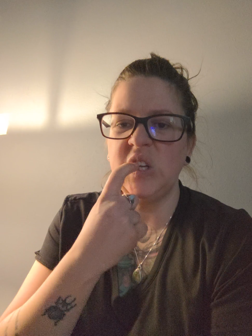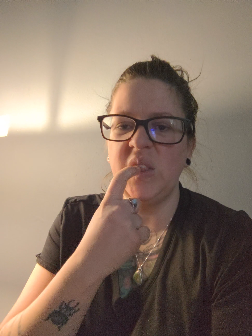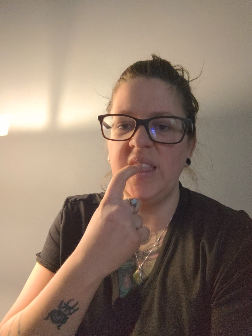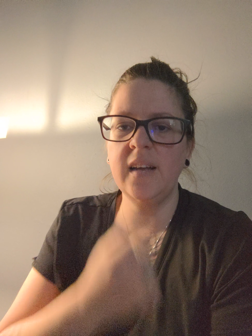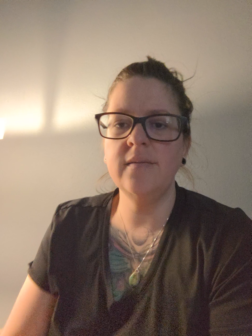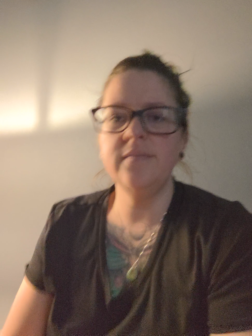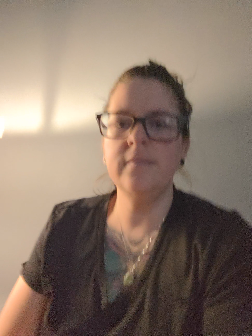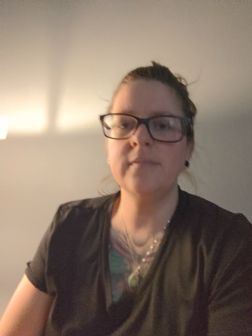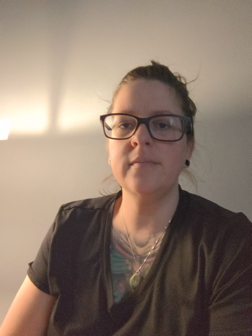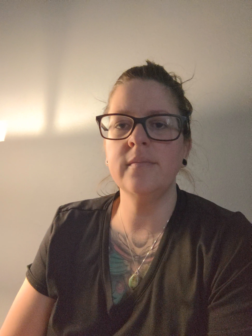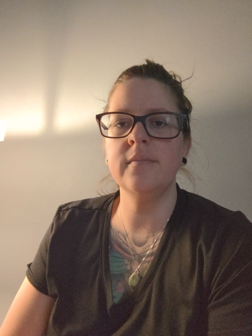tooth